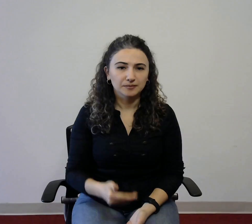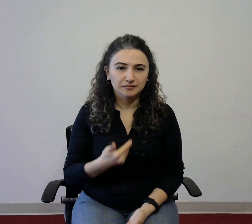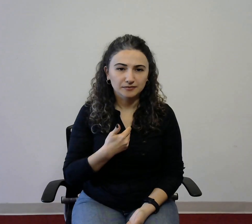mən